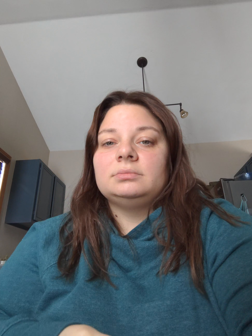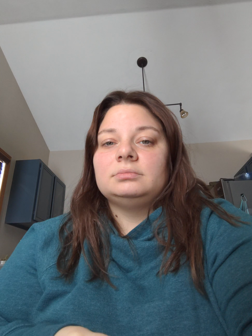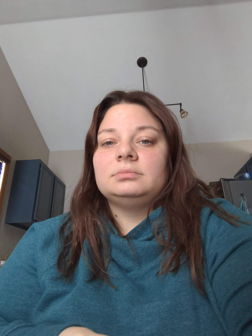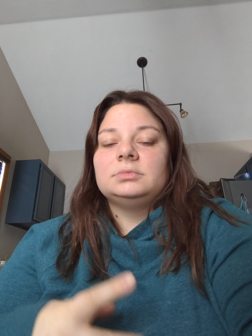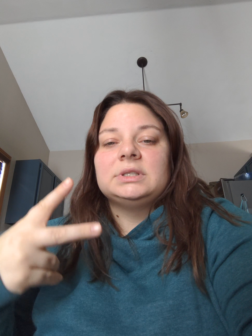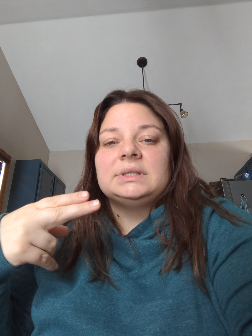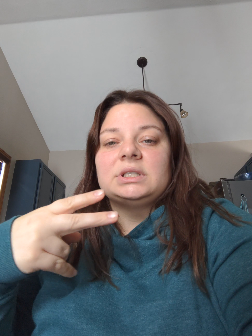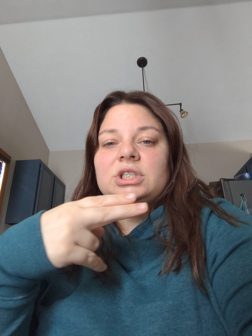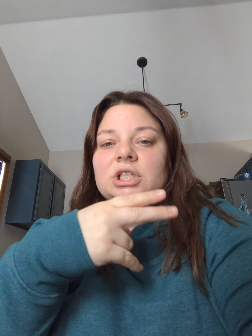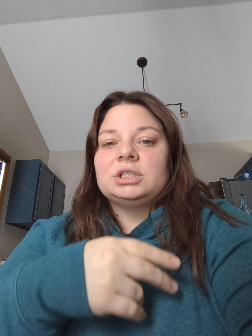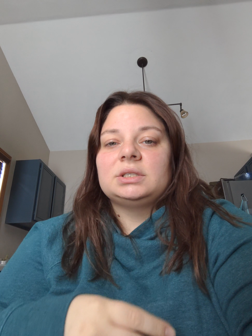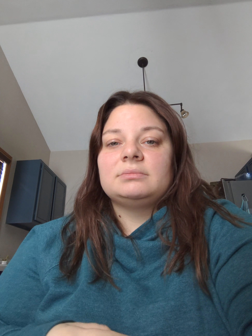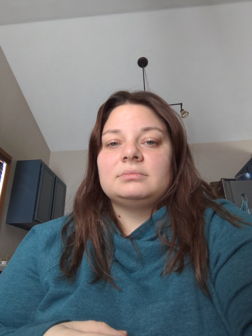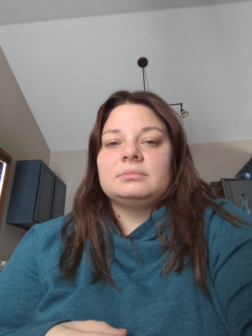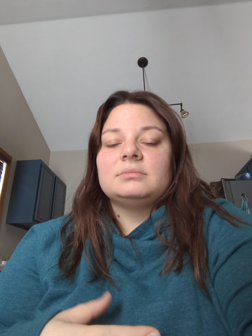scissors